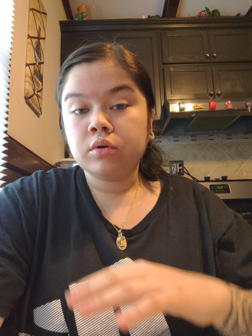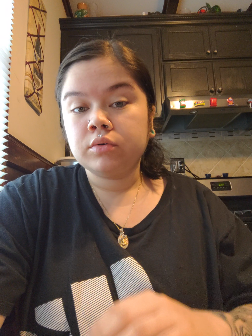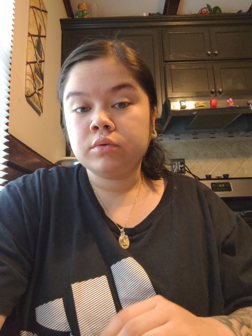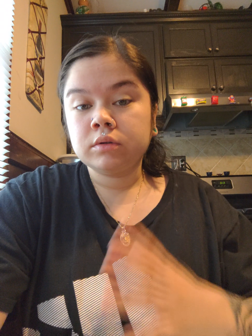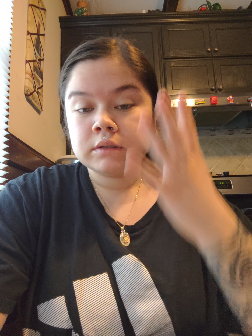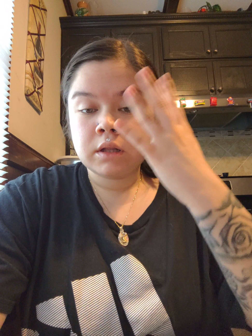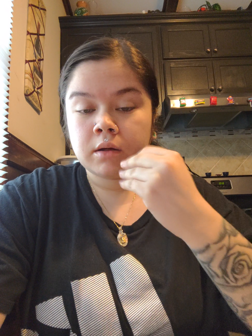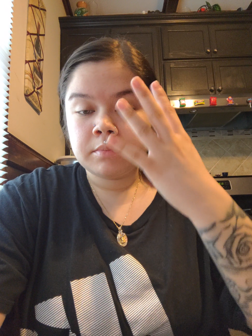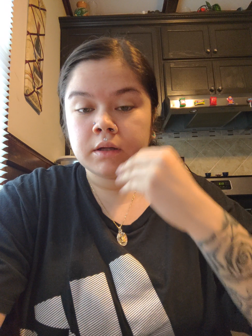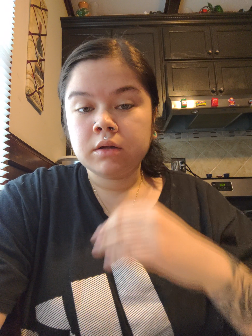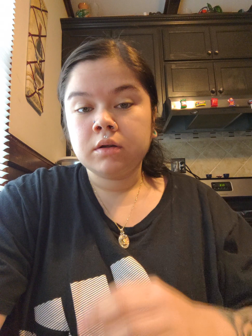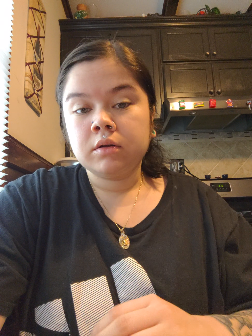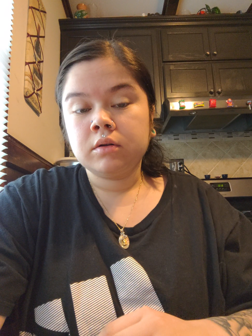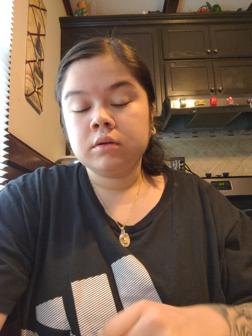sleepy